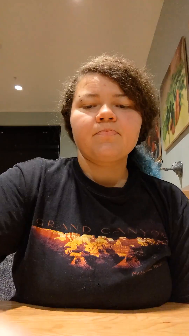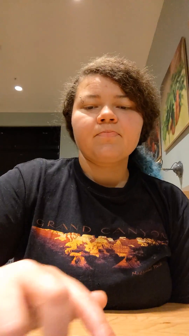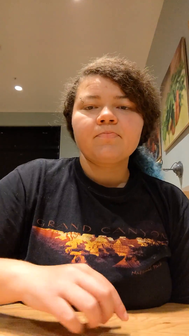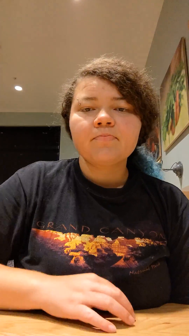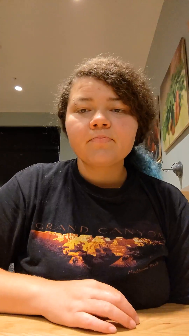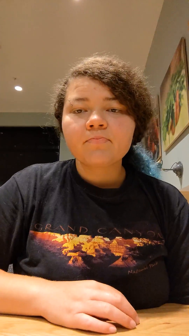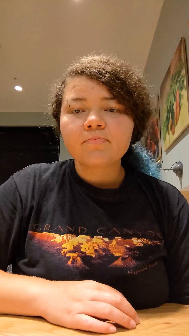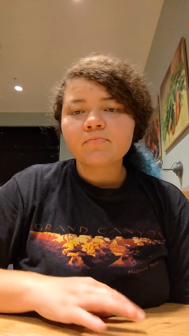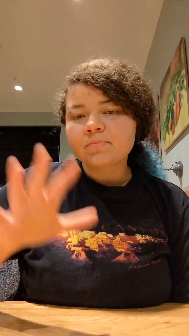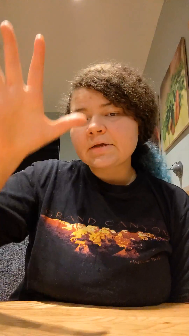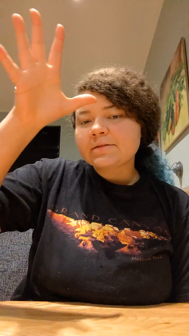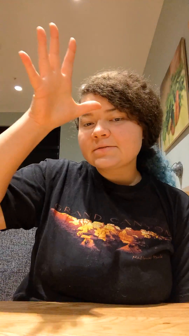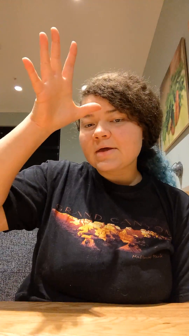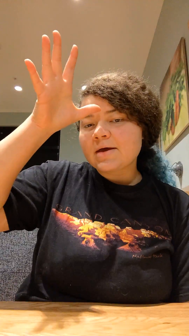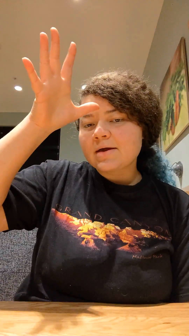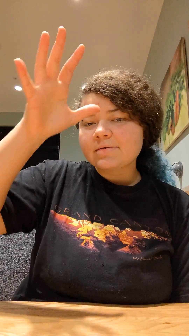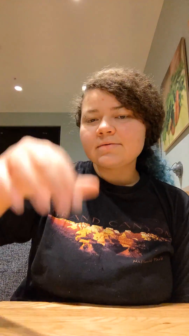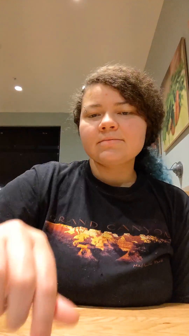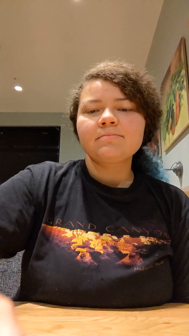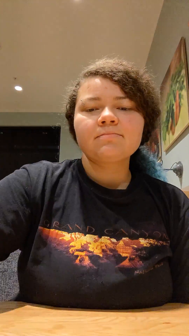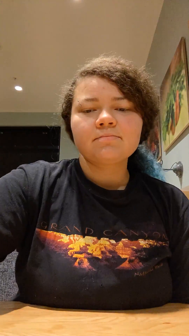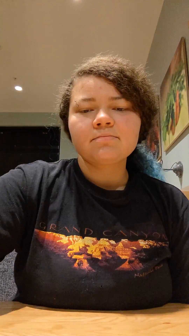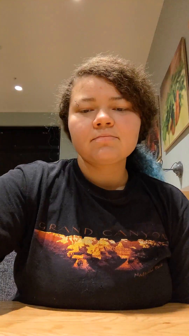daddy